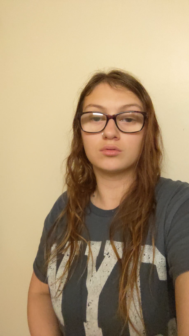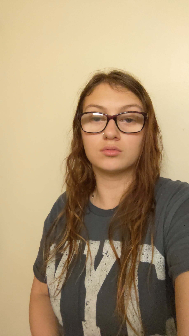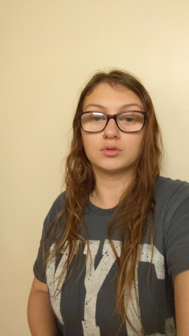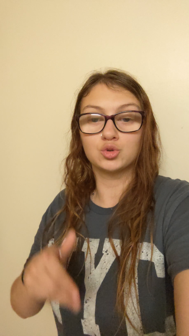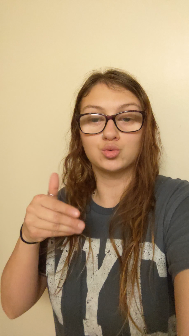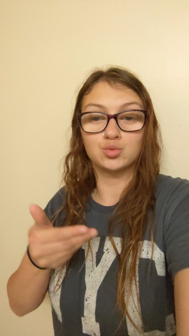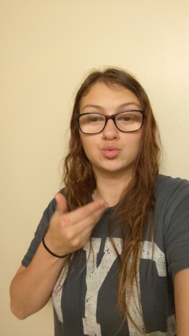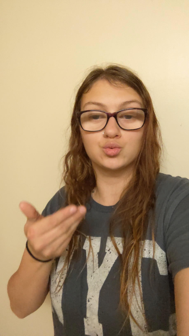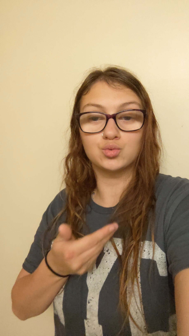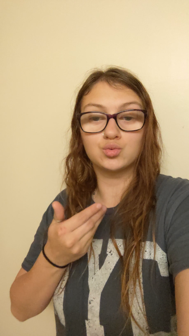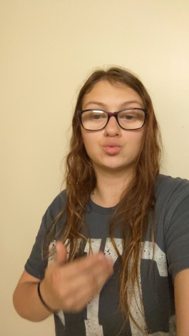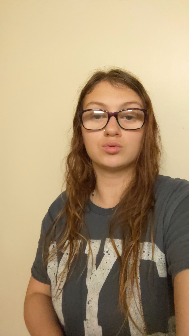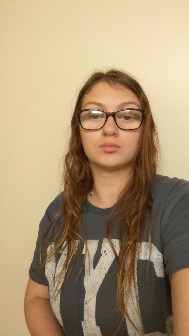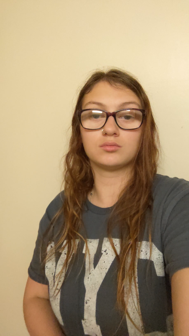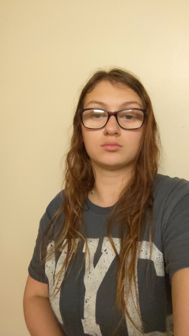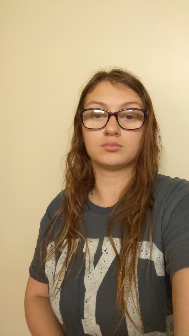new